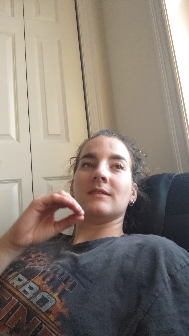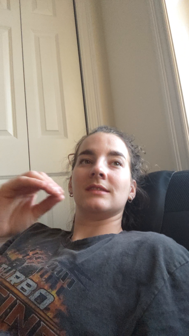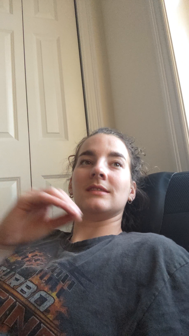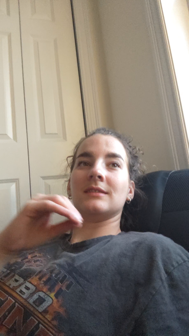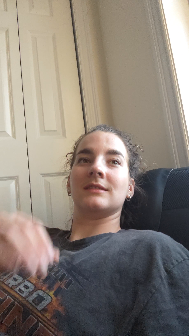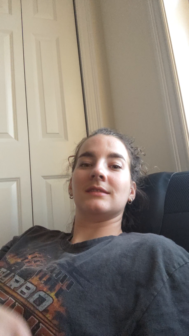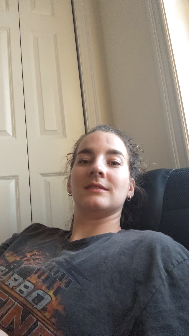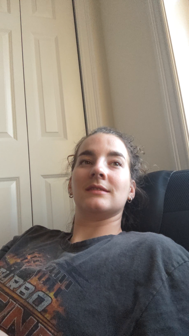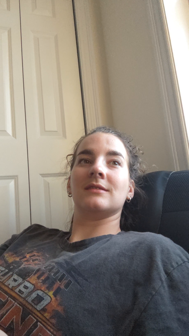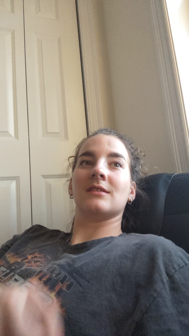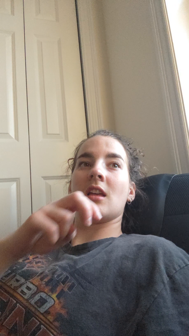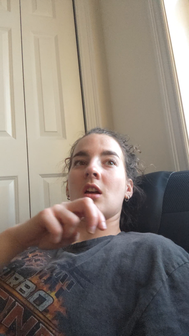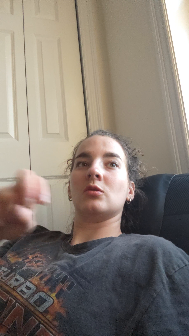couch